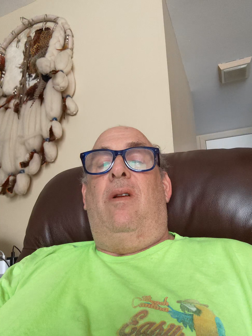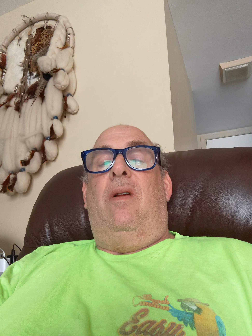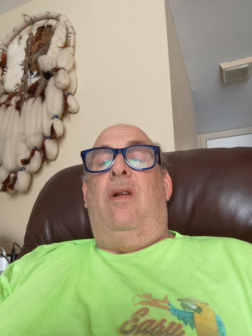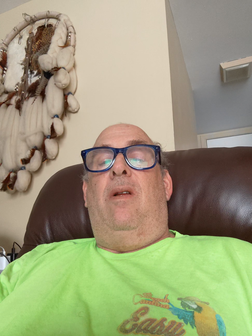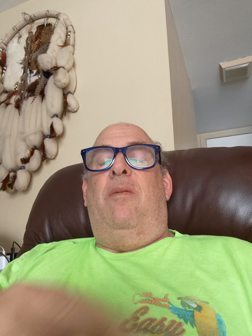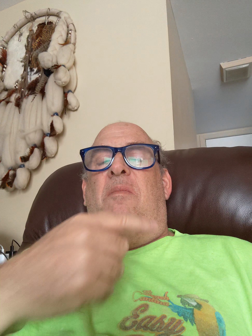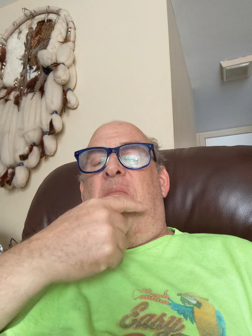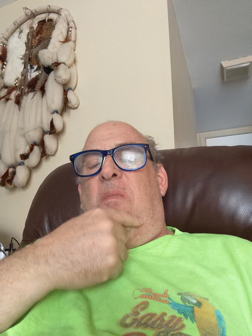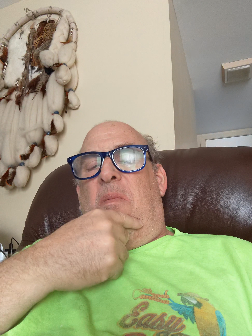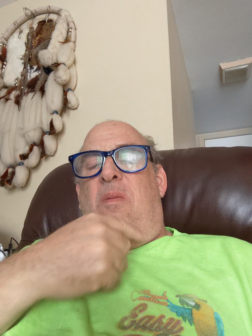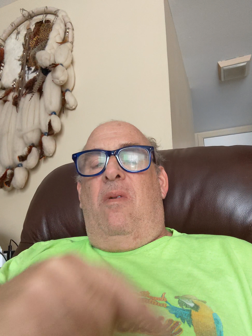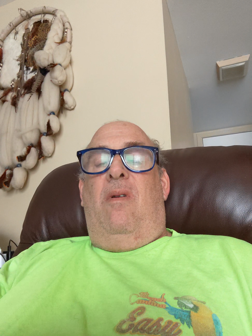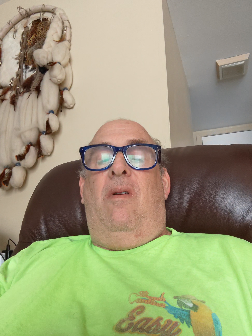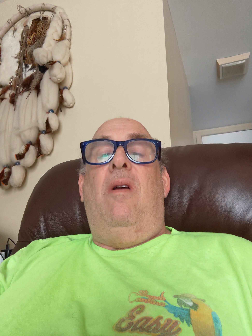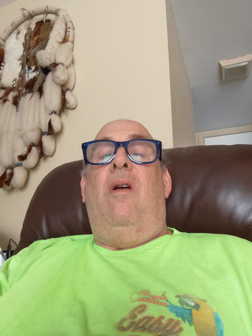sad